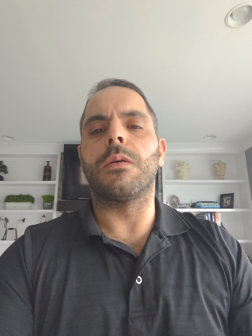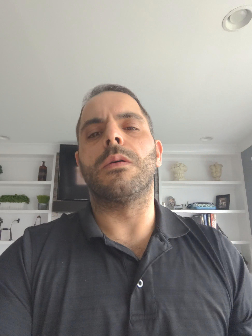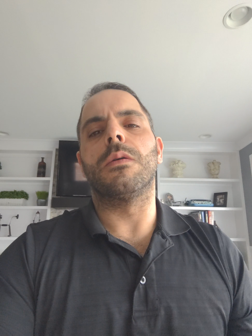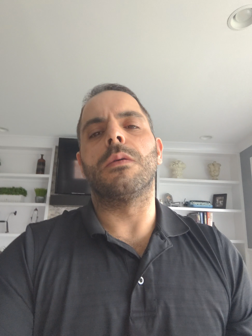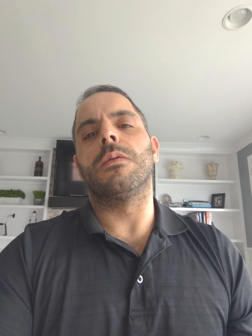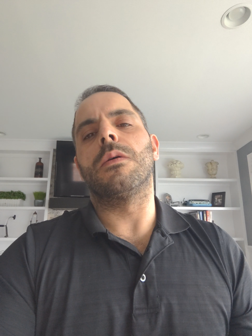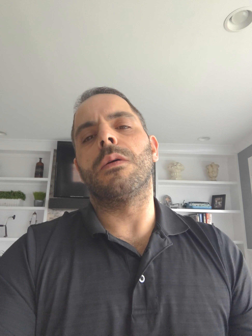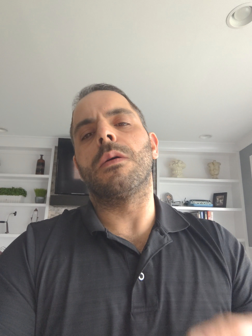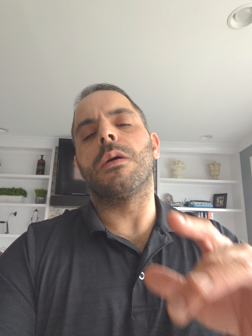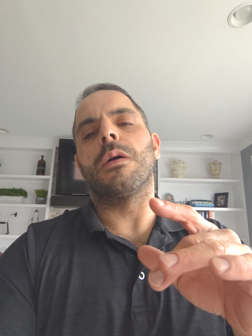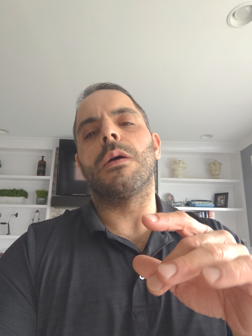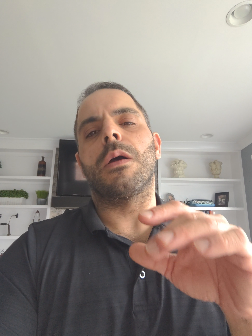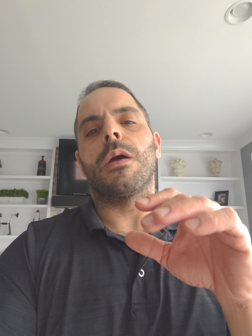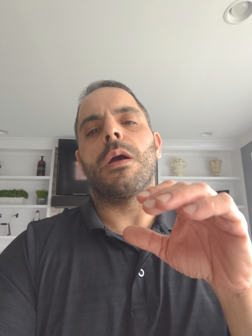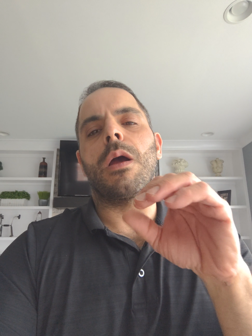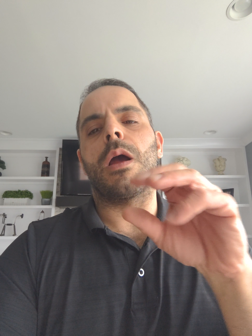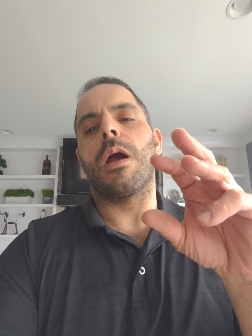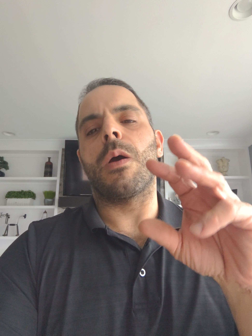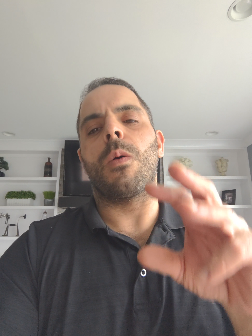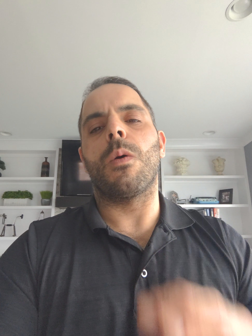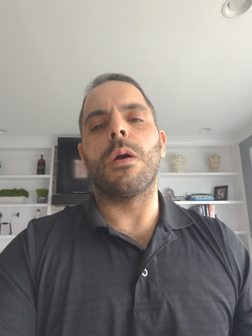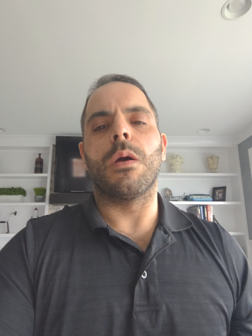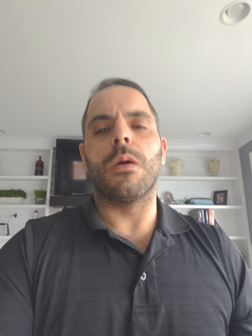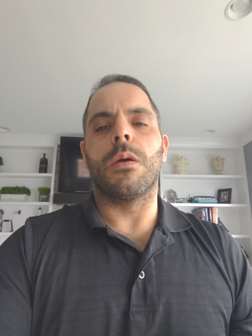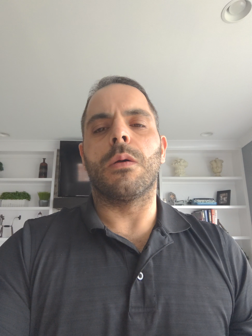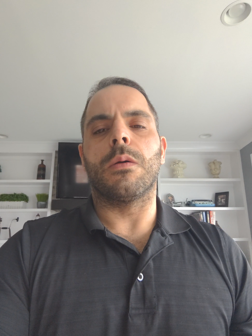owie